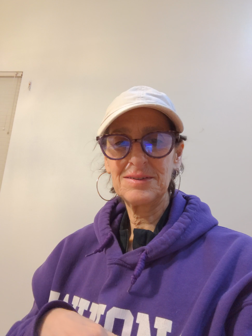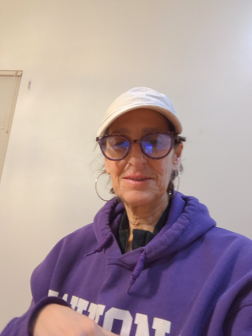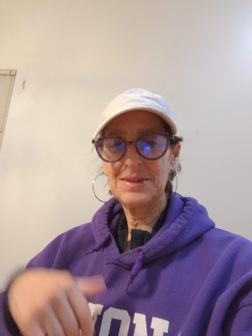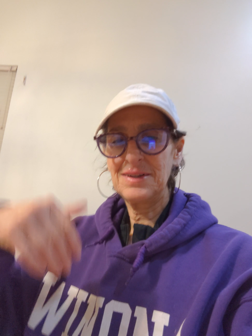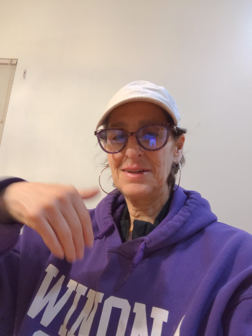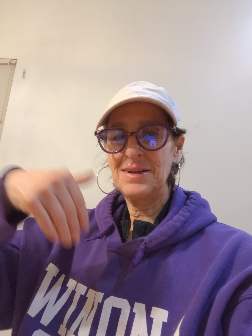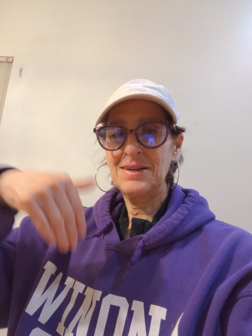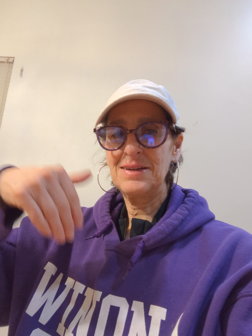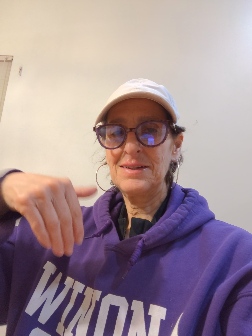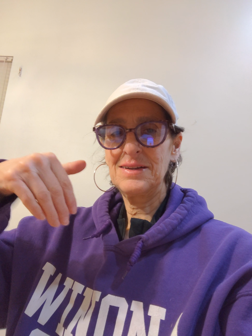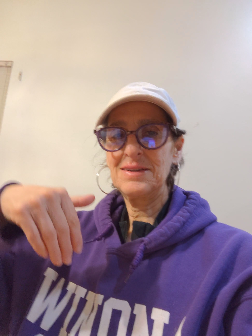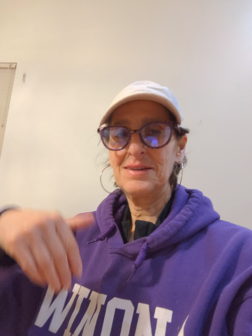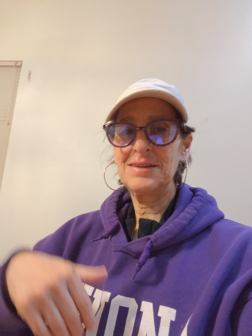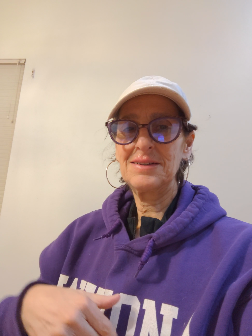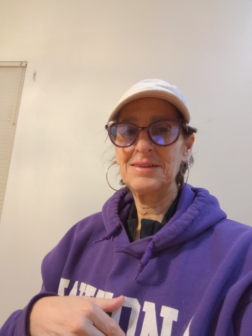night